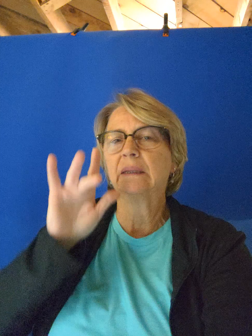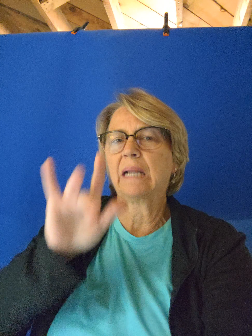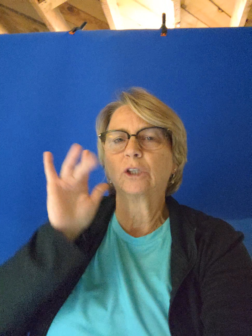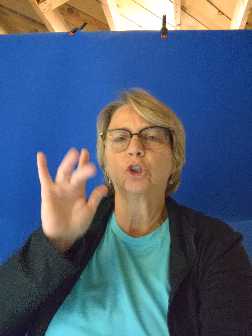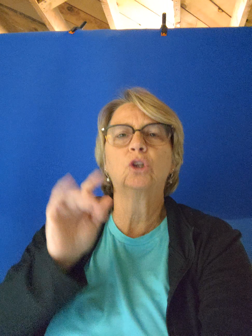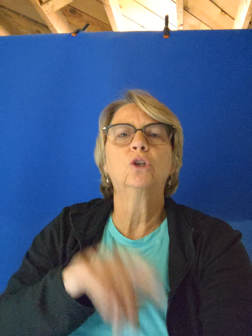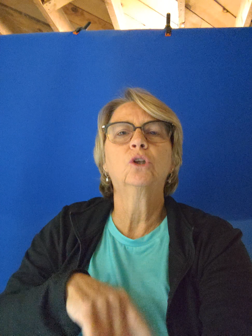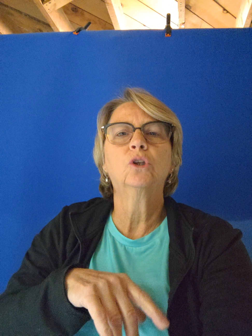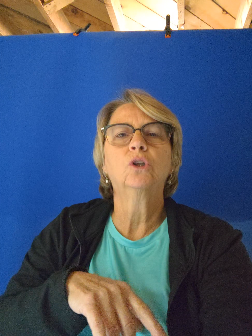touch